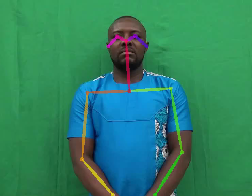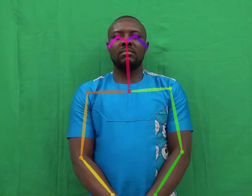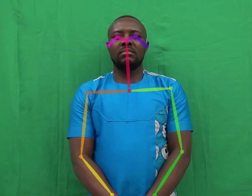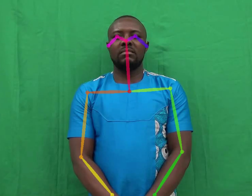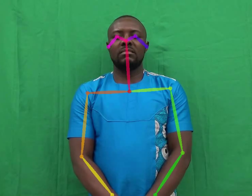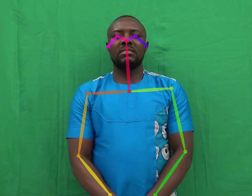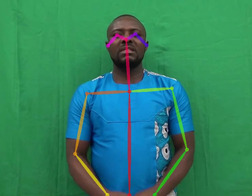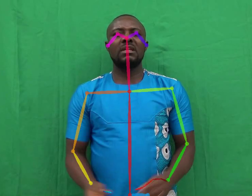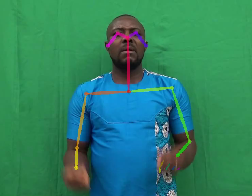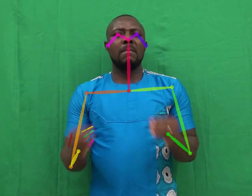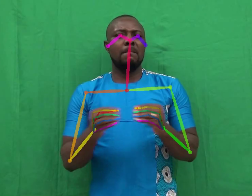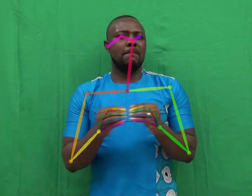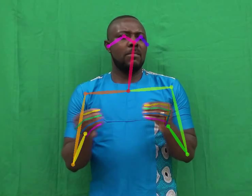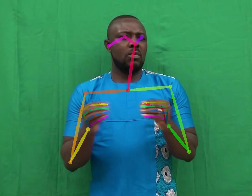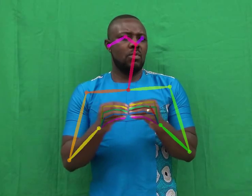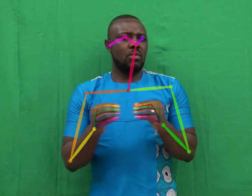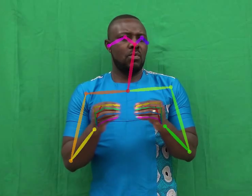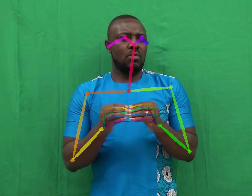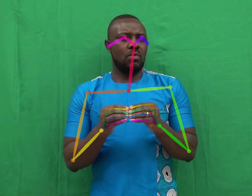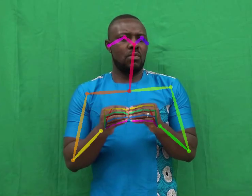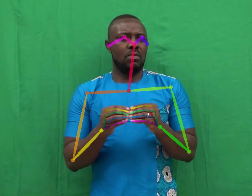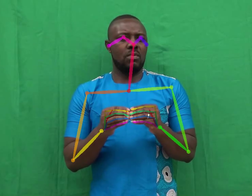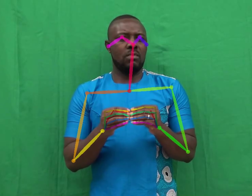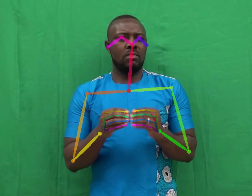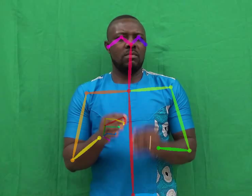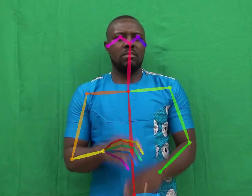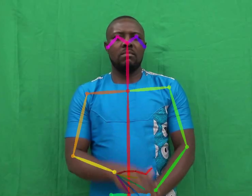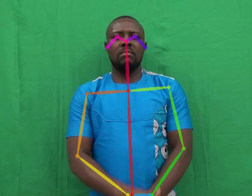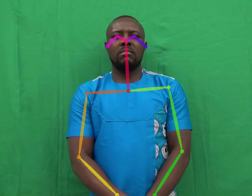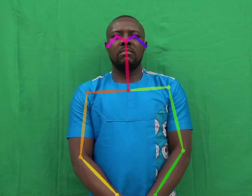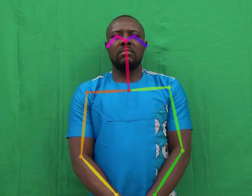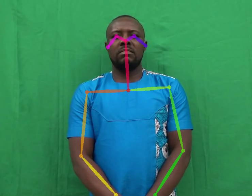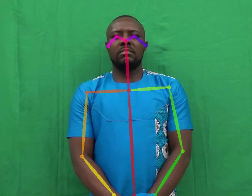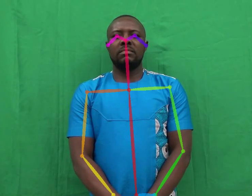more